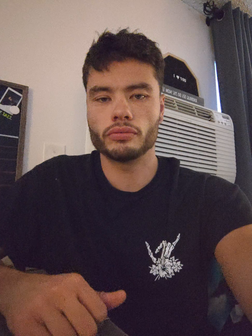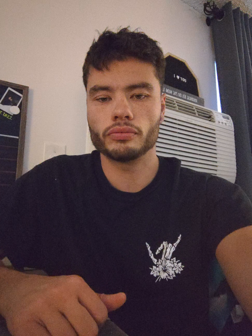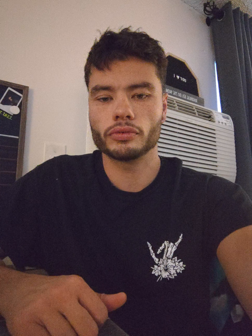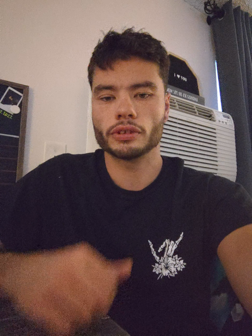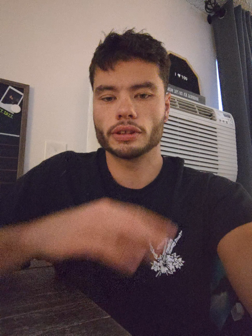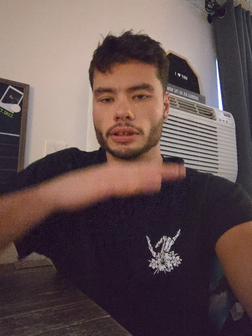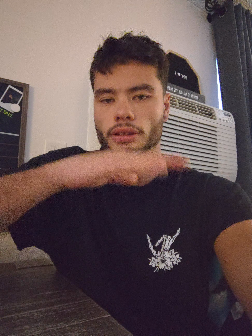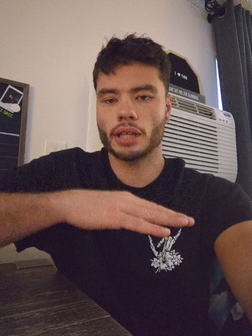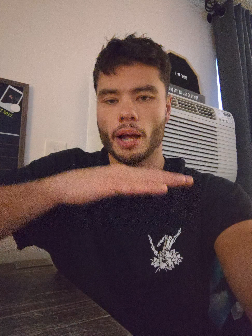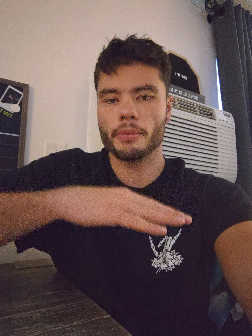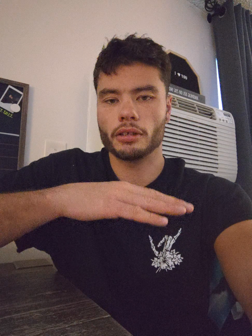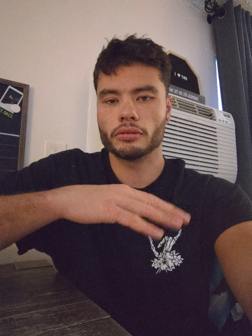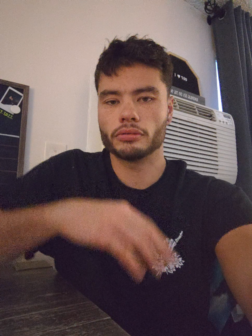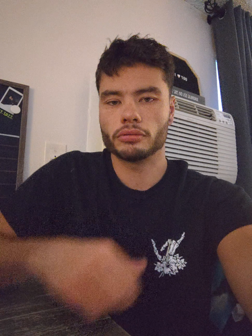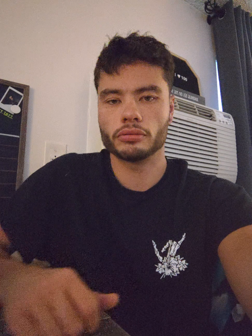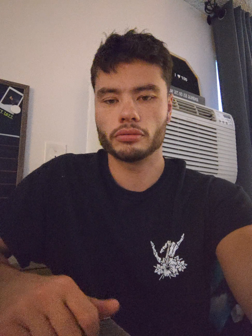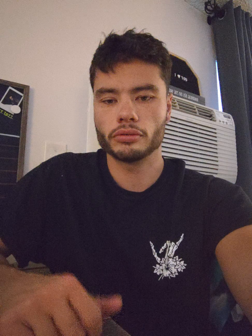table